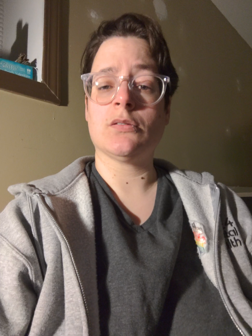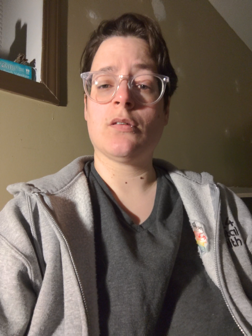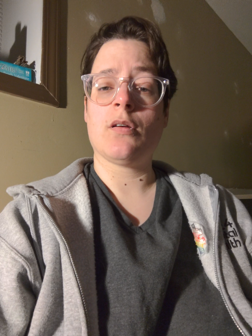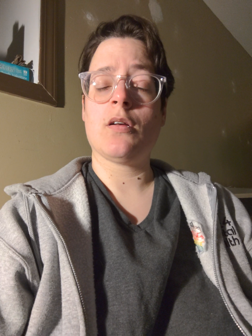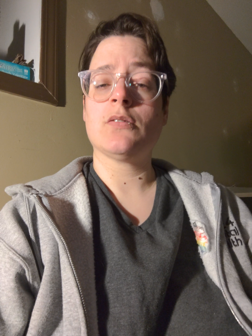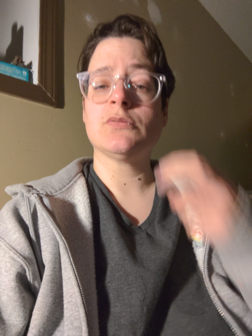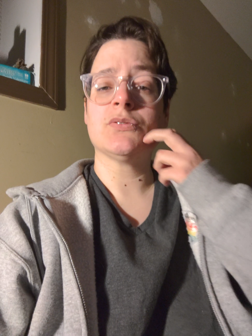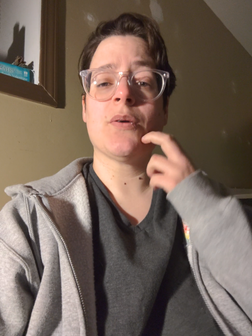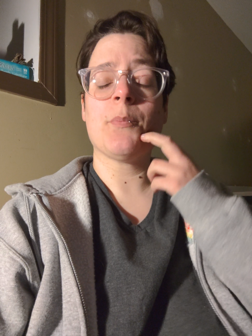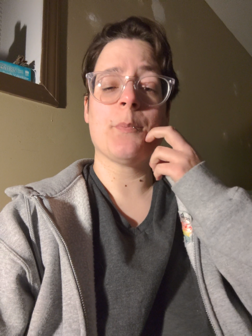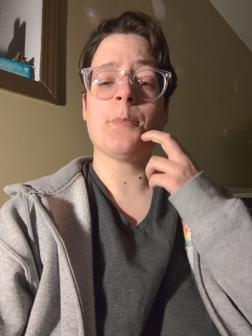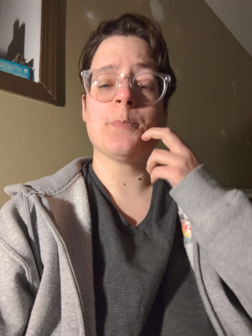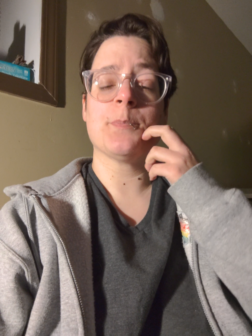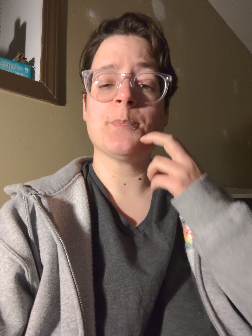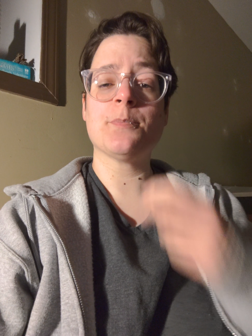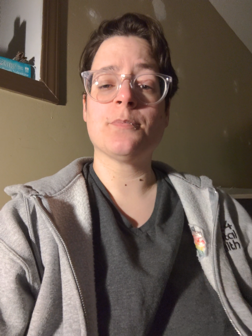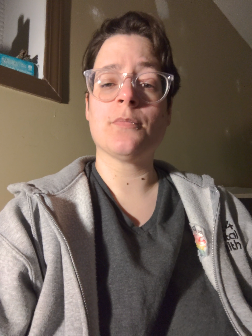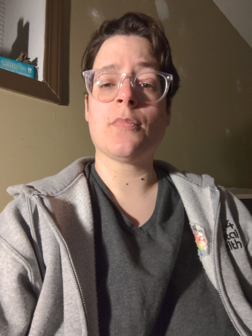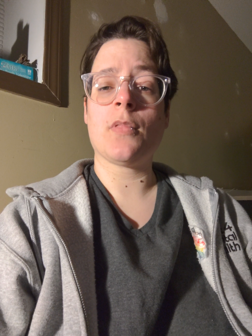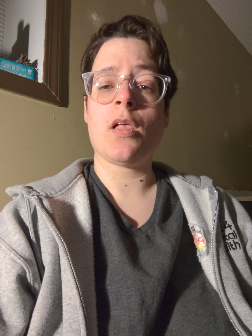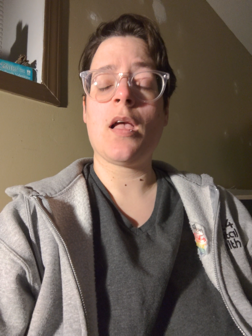gum